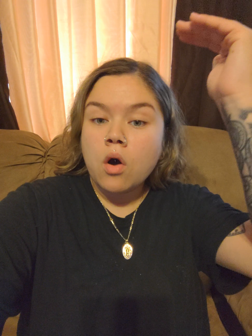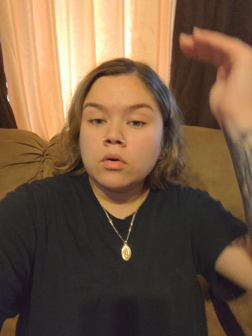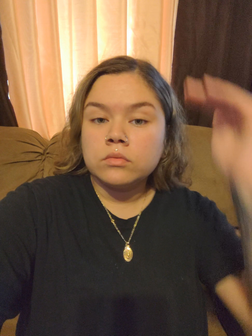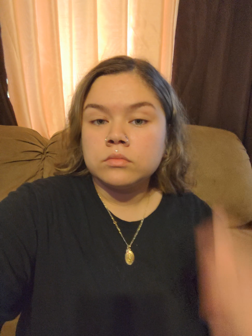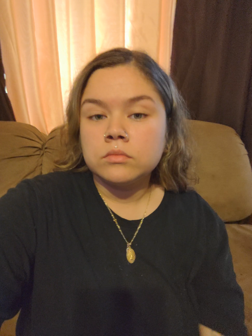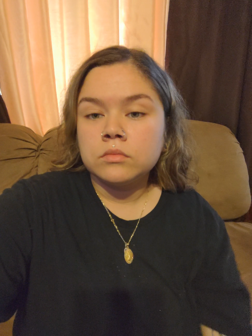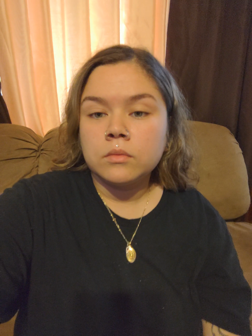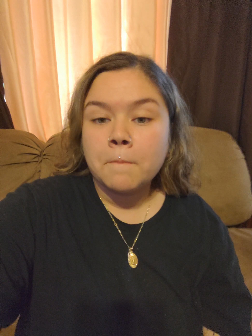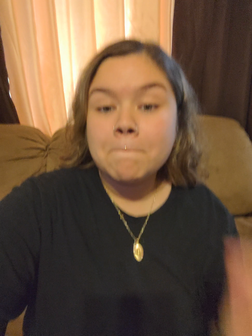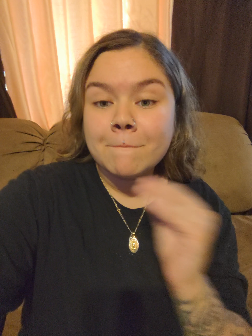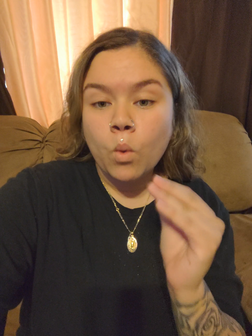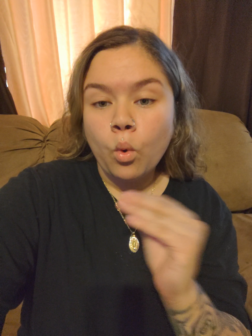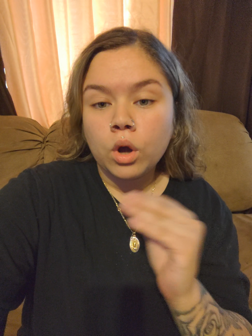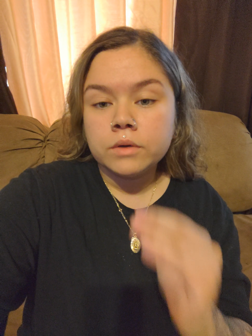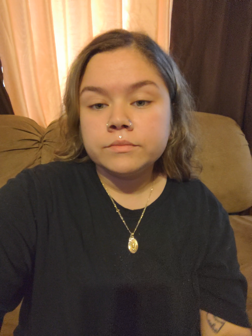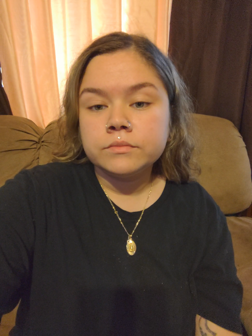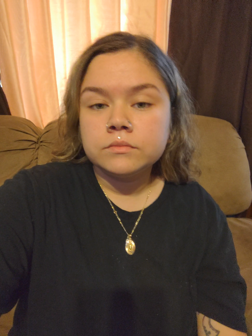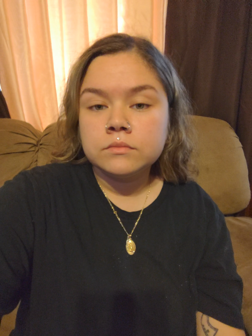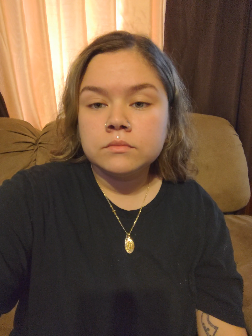more